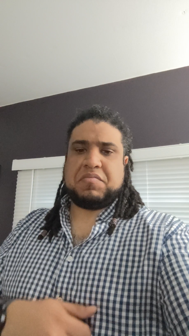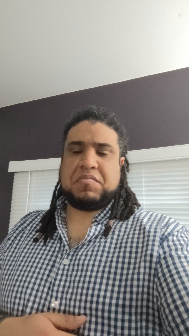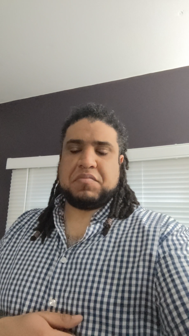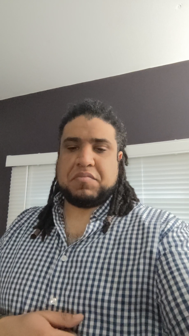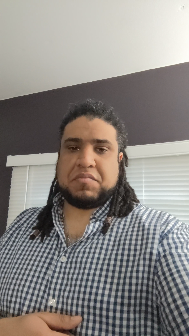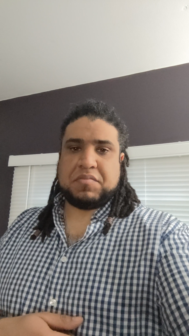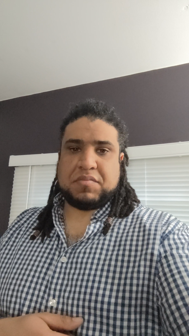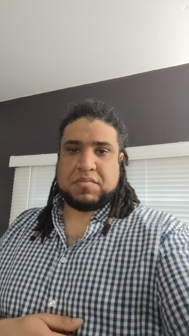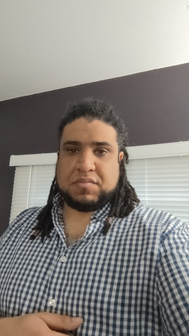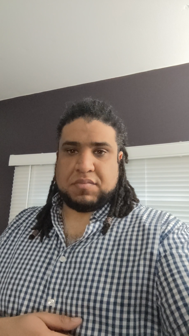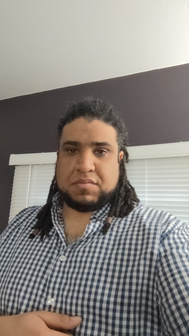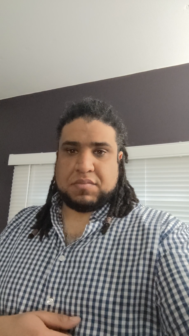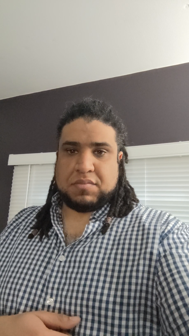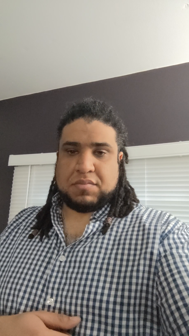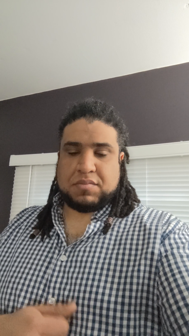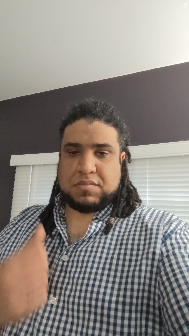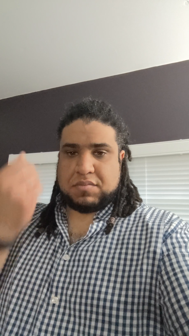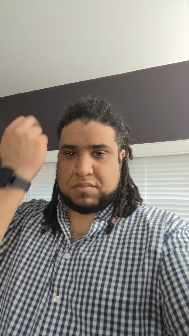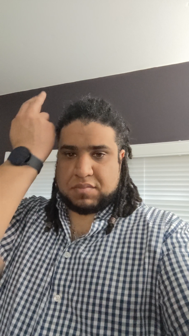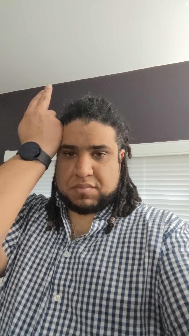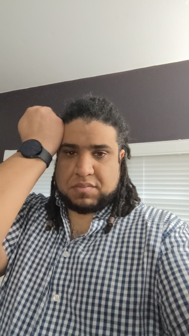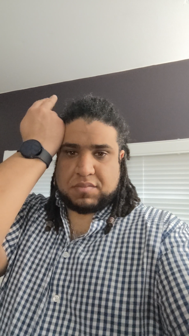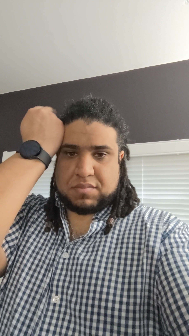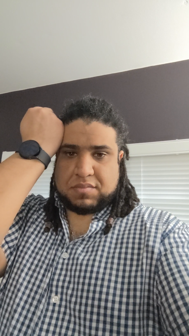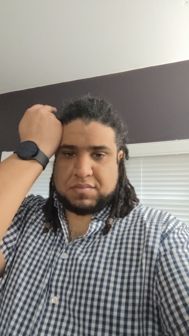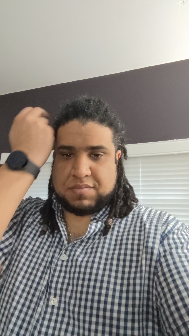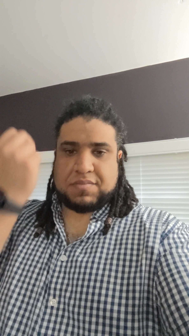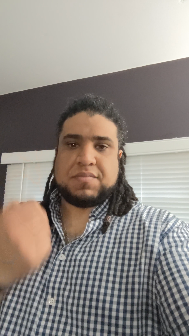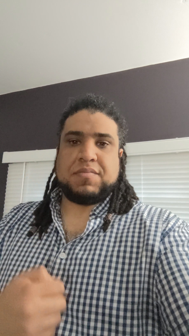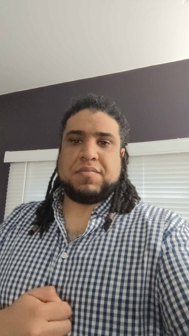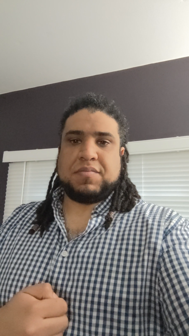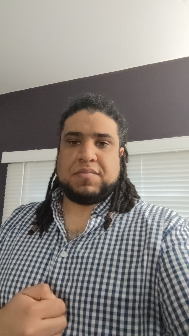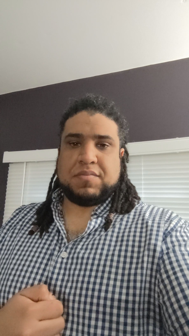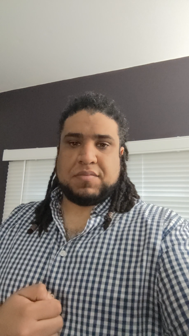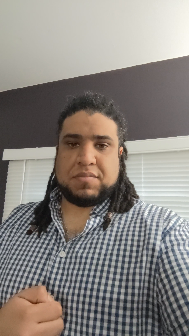bunny